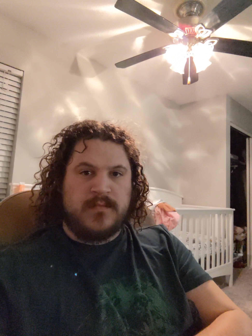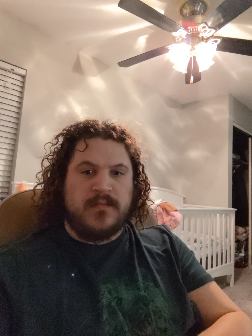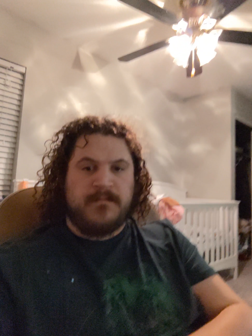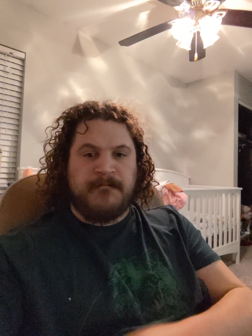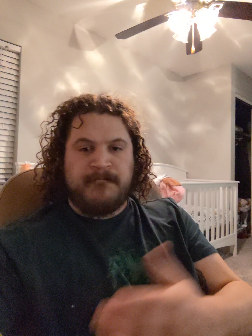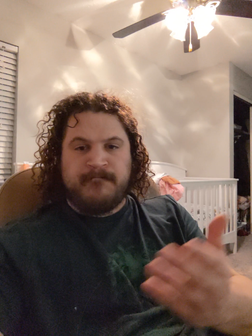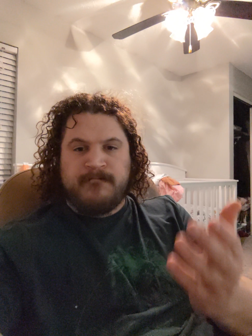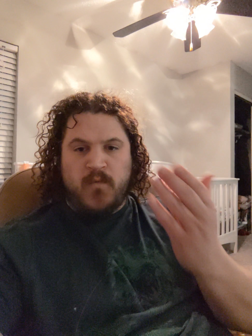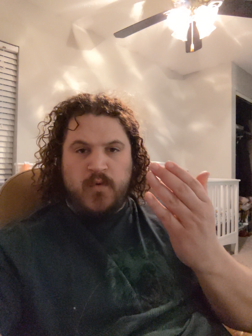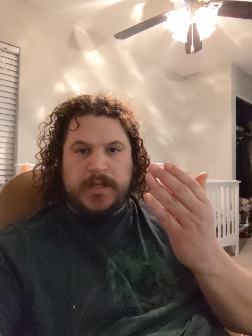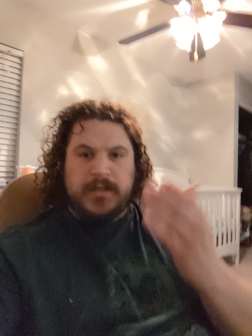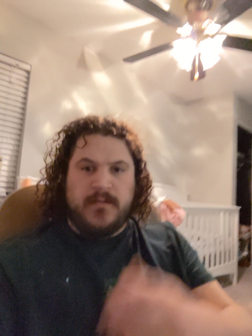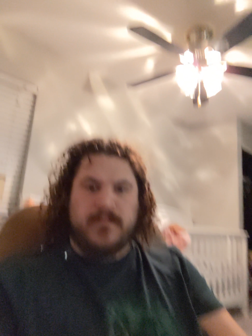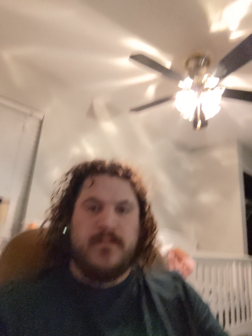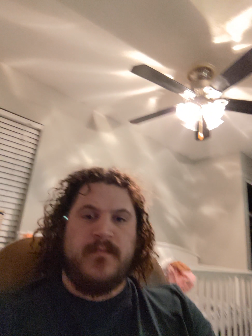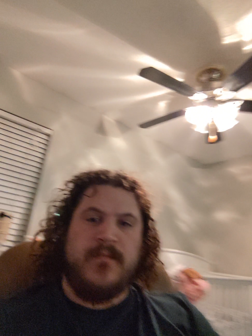morning